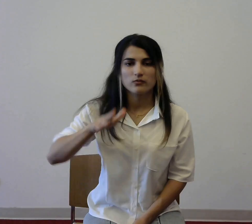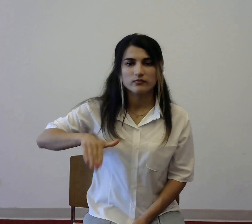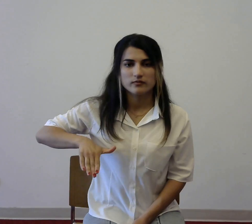sonra